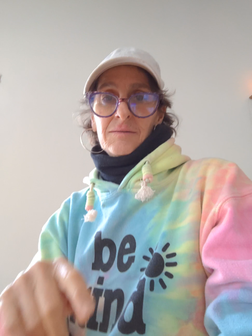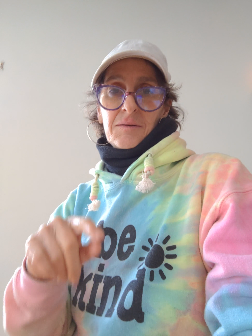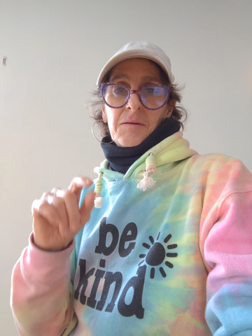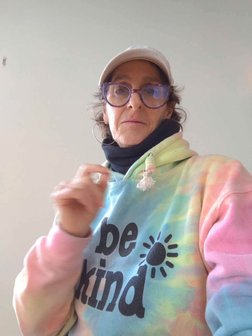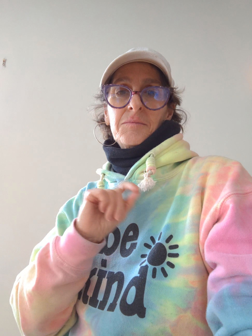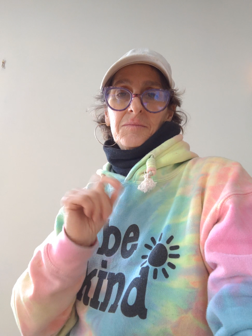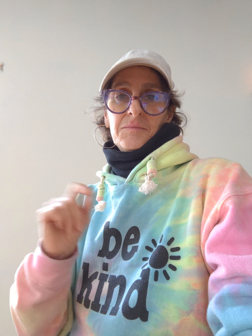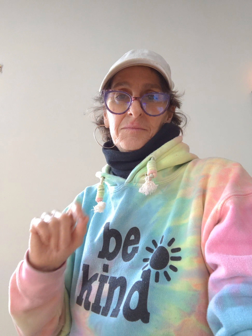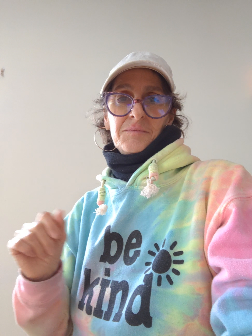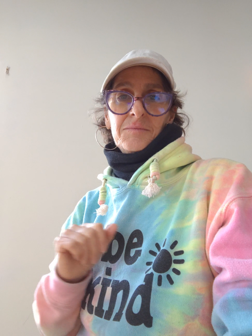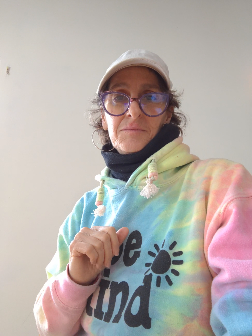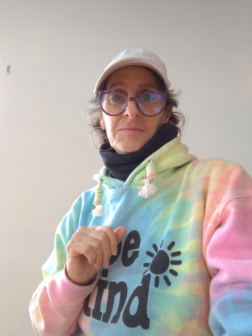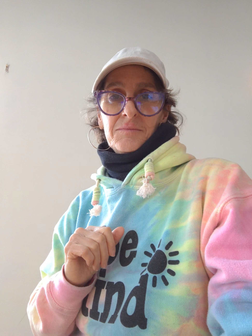pen